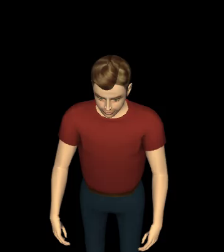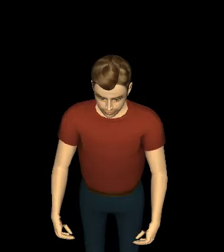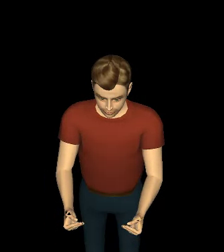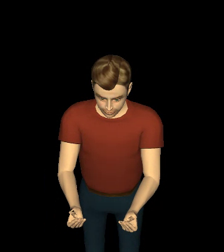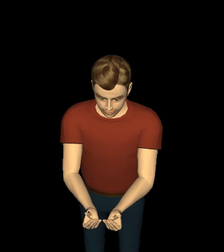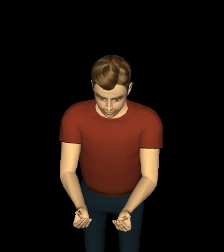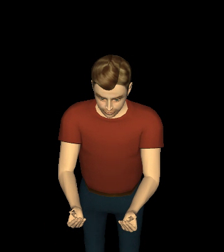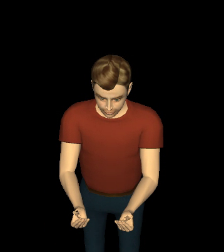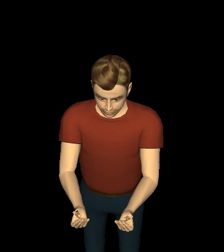أين